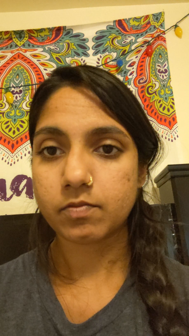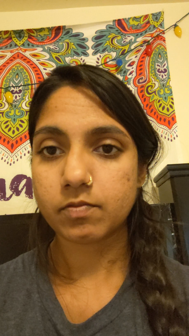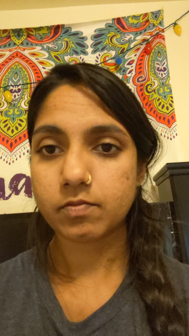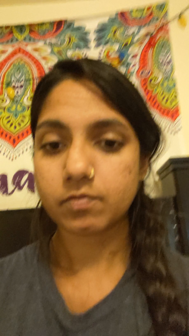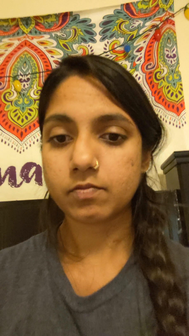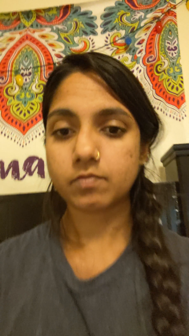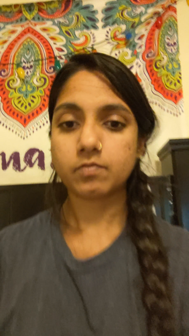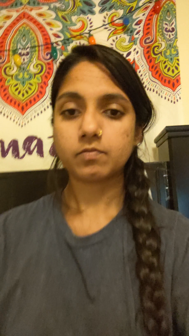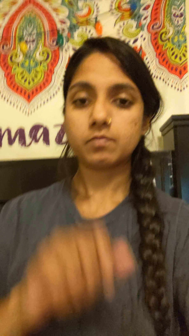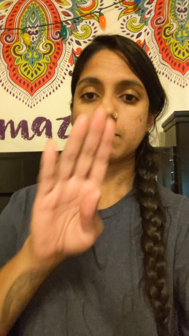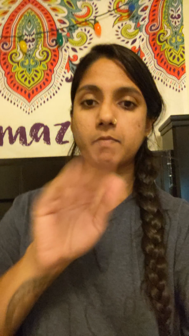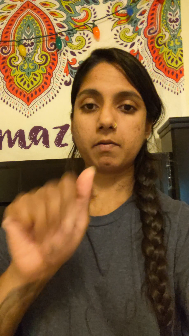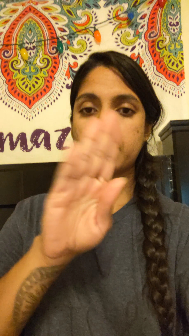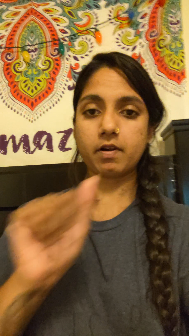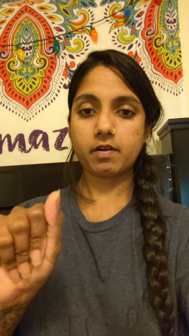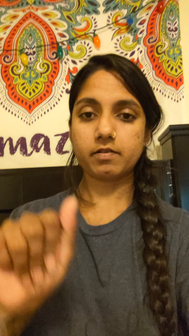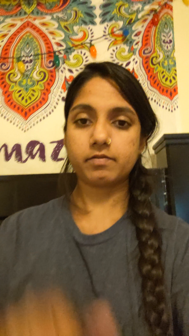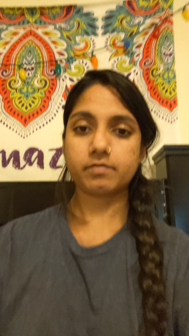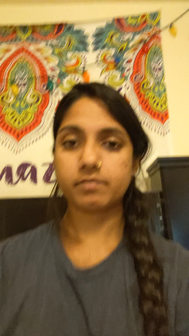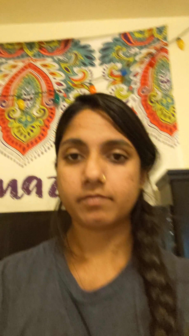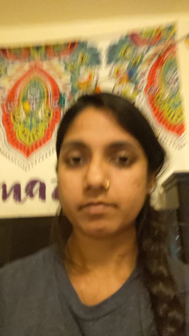baa baa